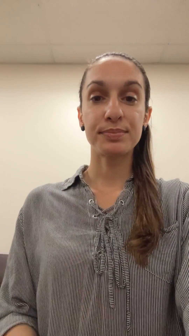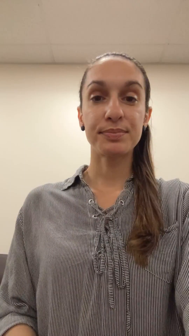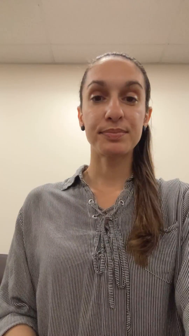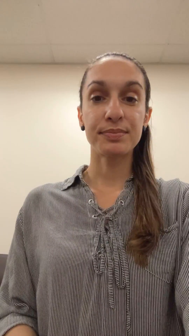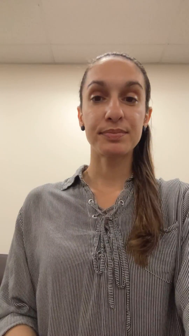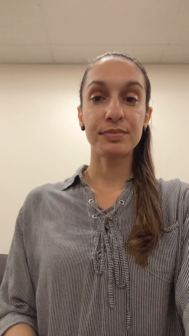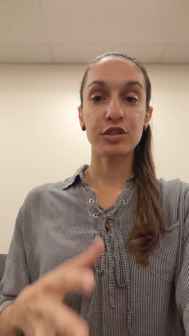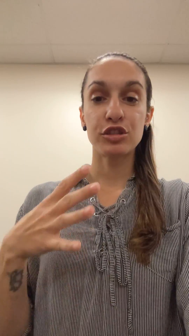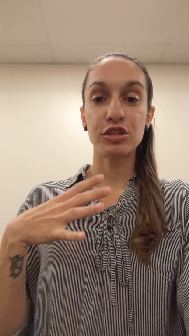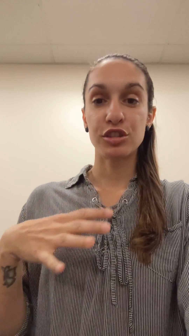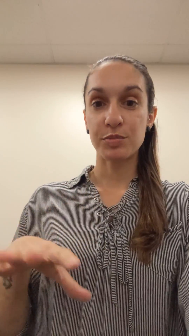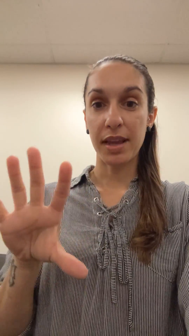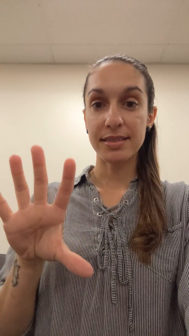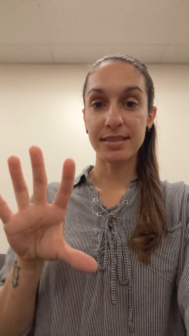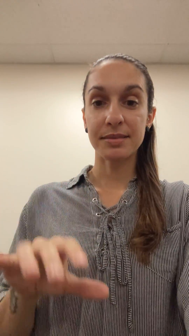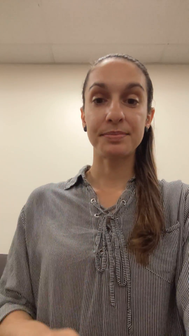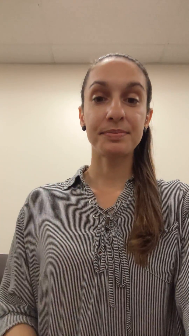dress